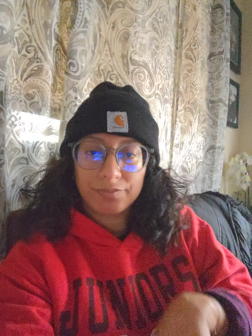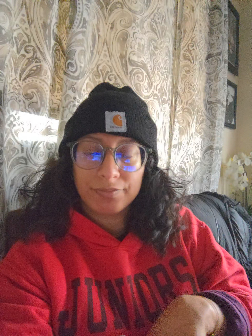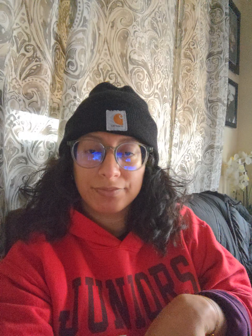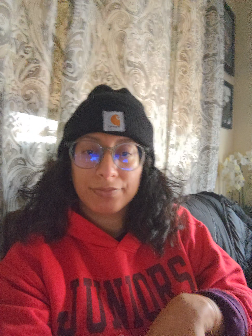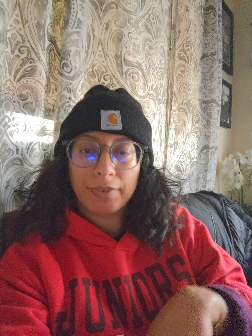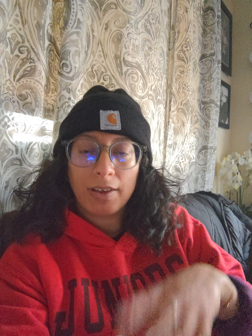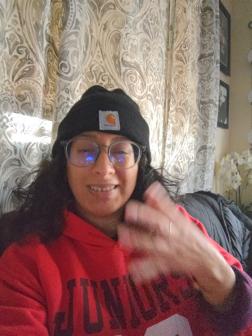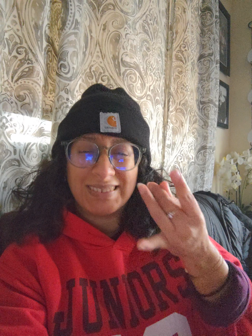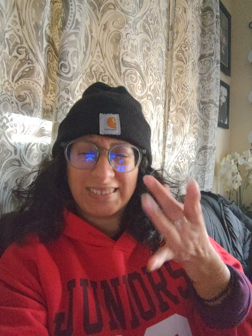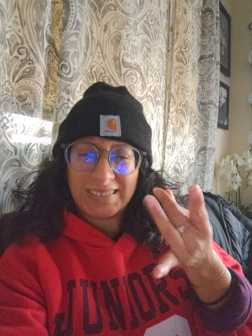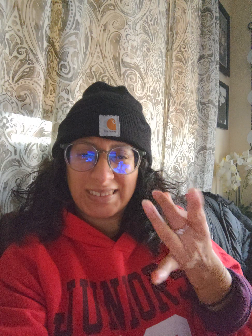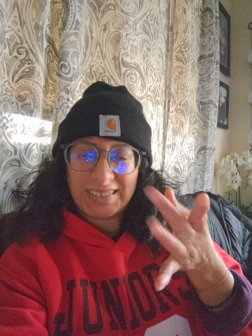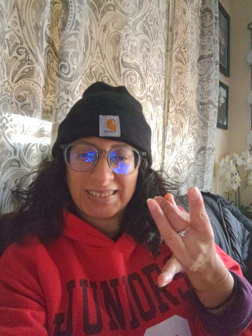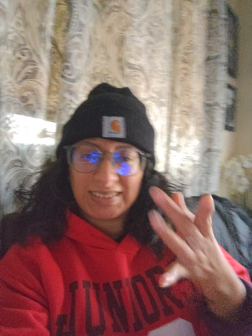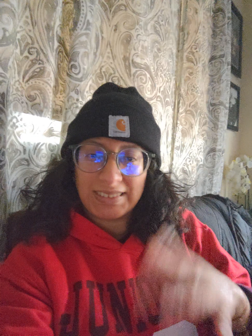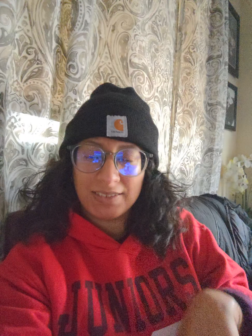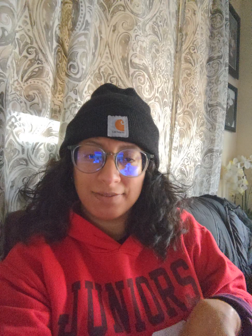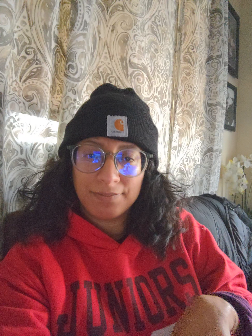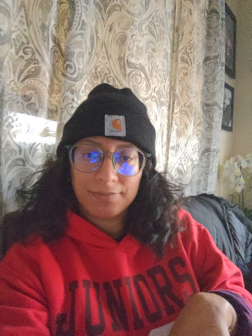sticky